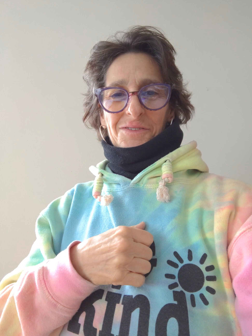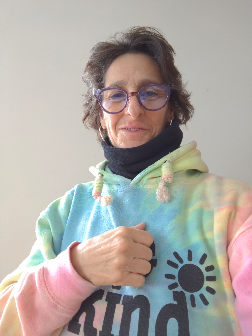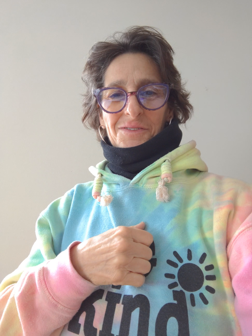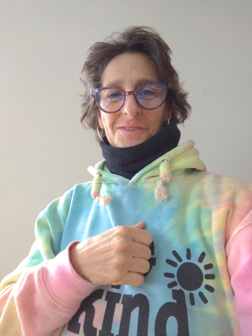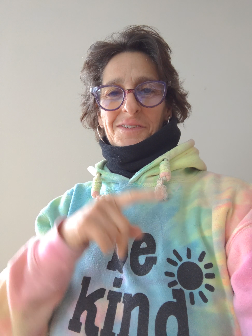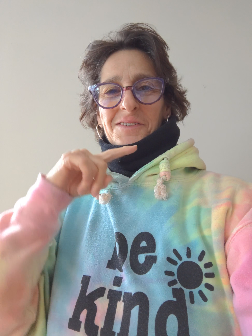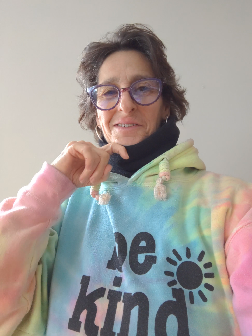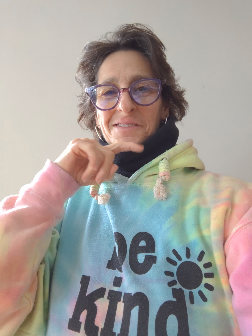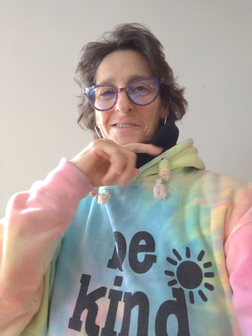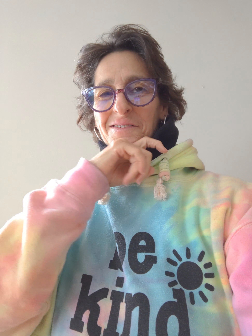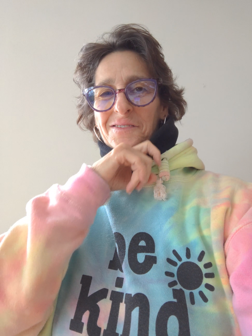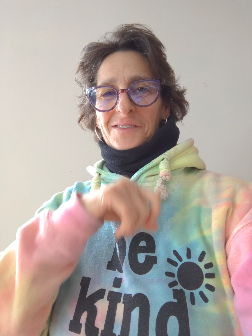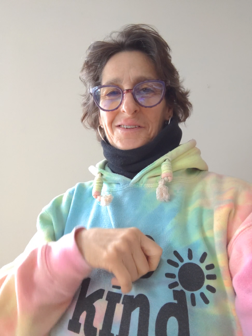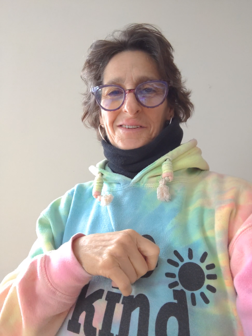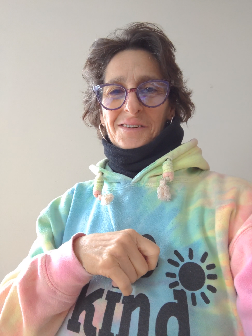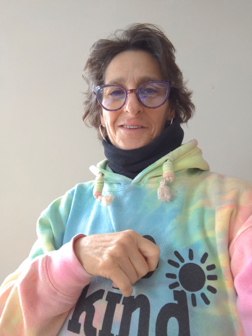cereal